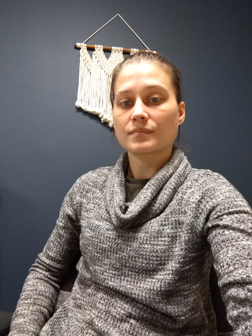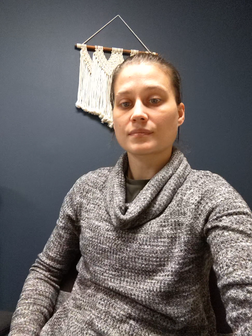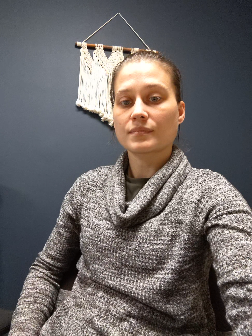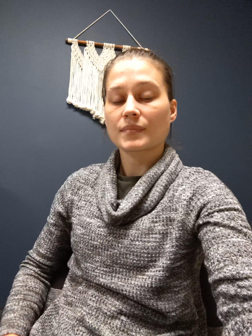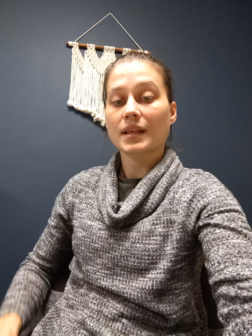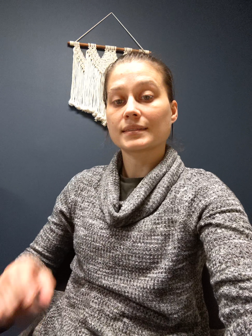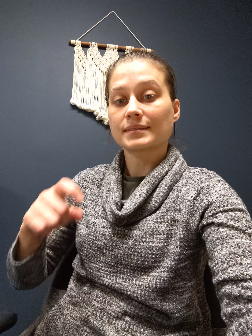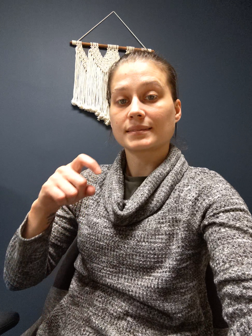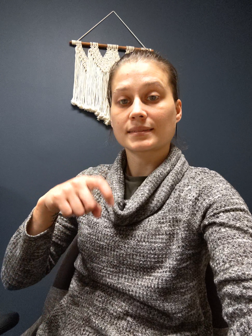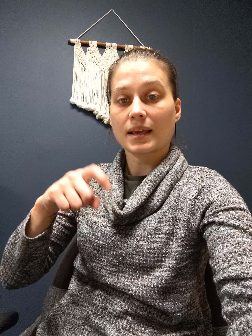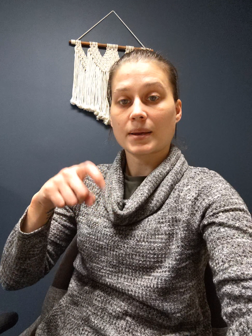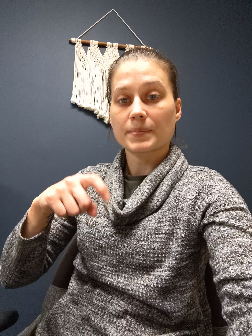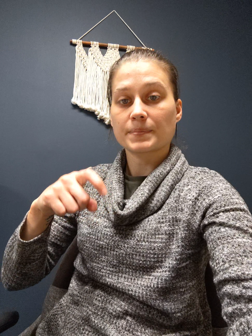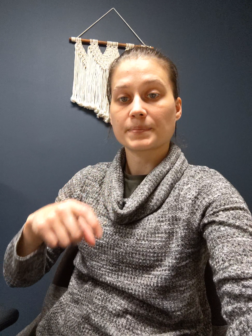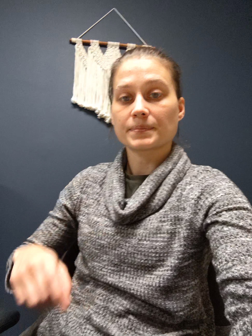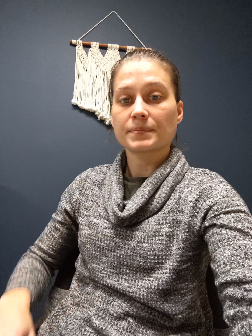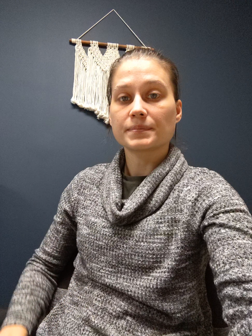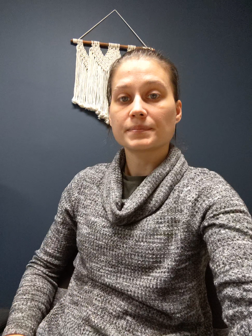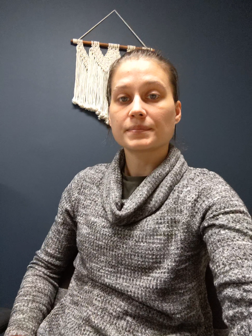time